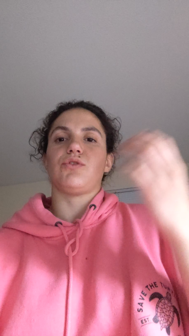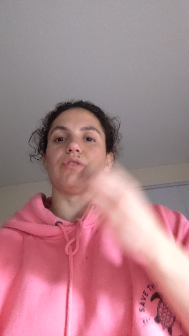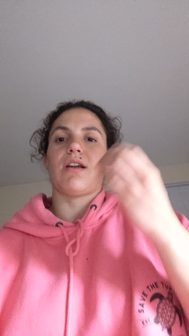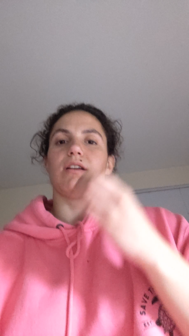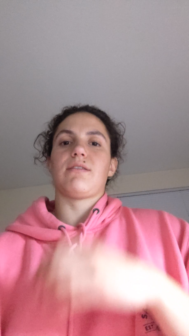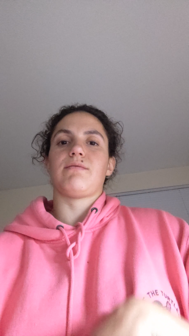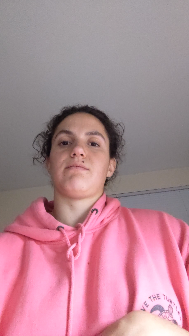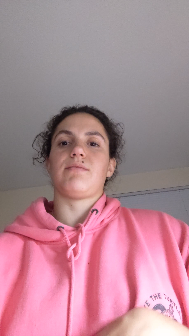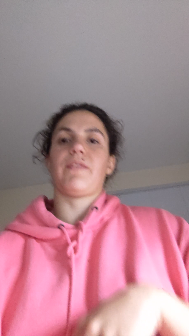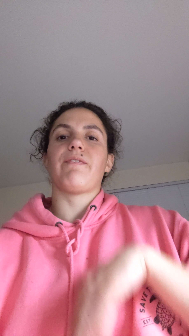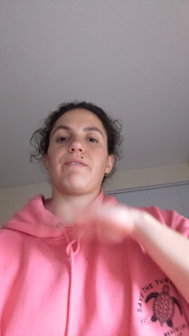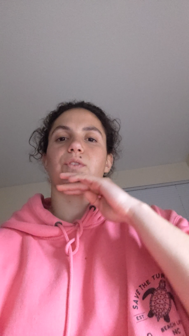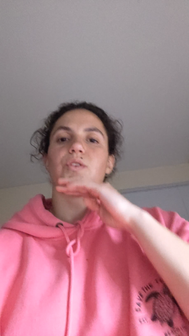full